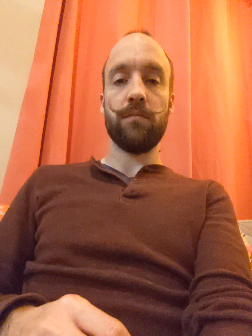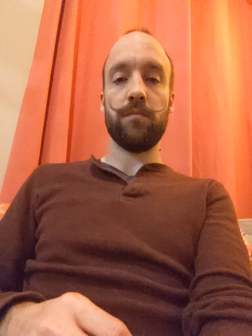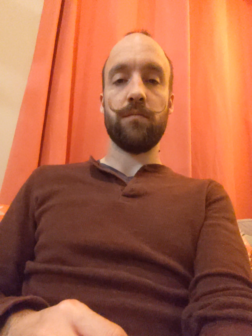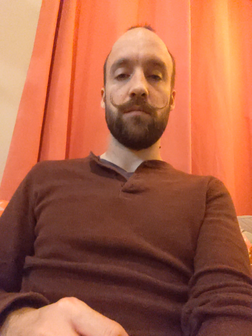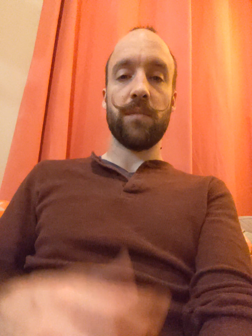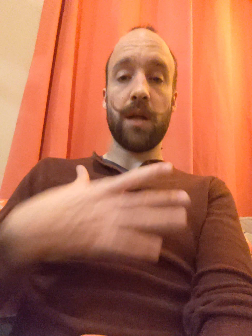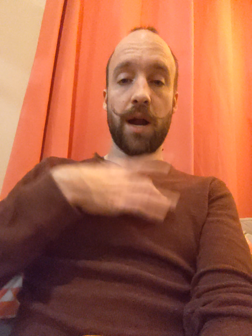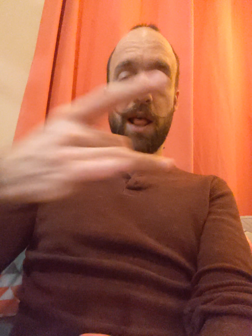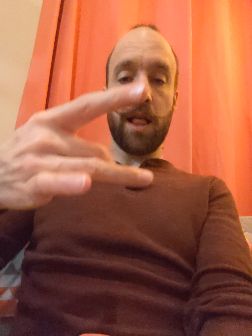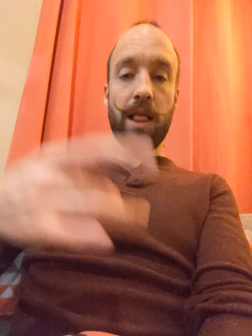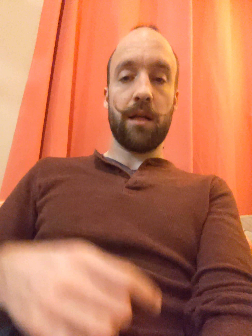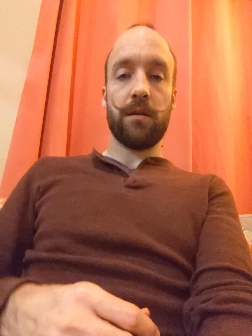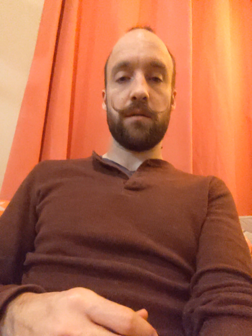like